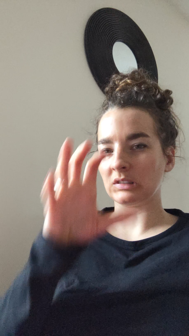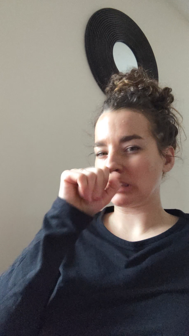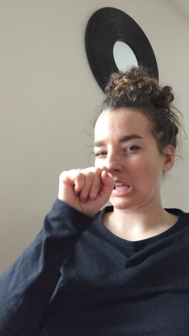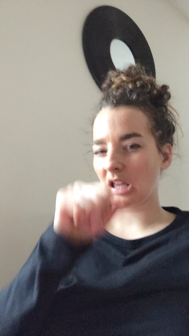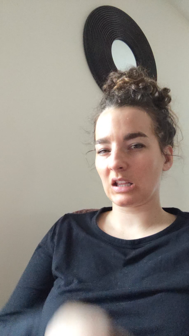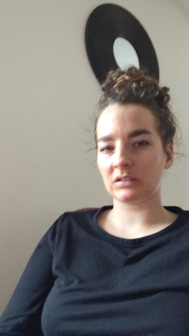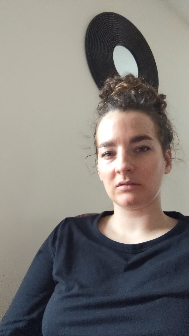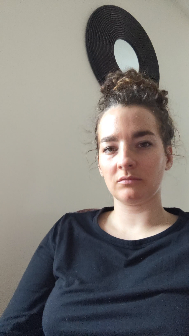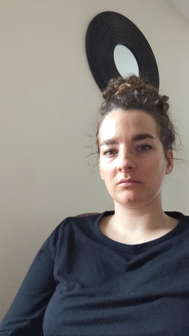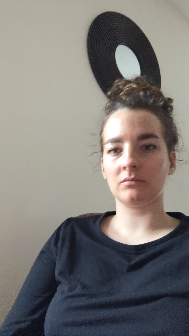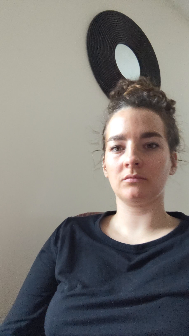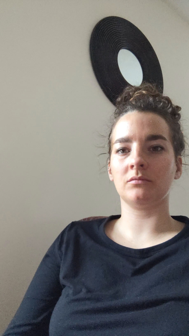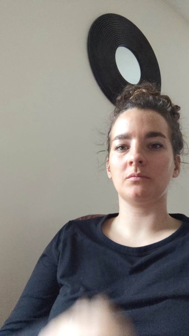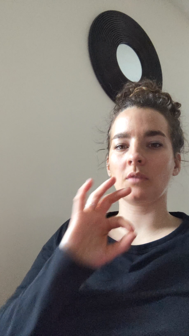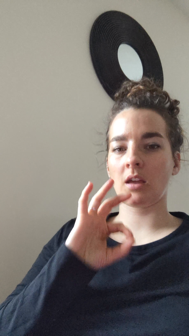button